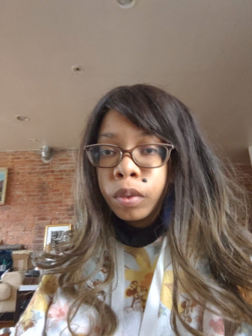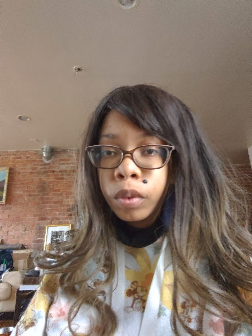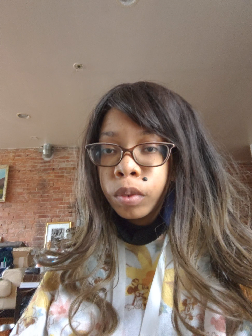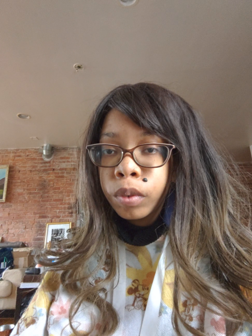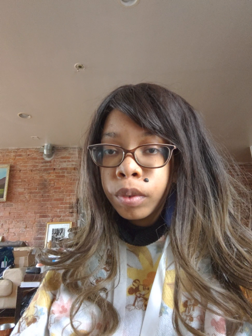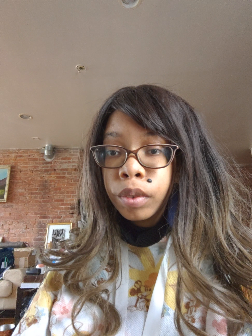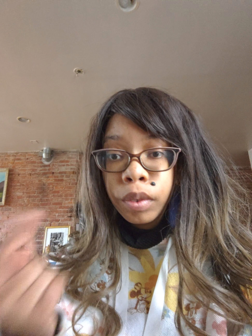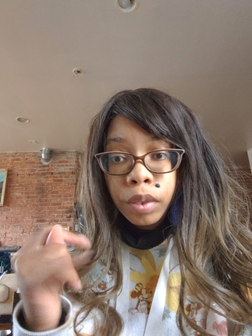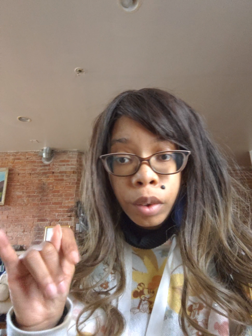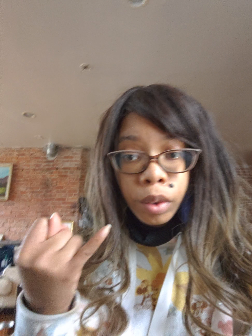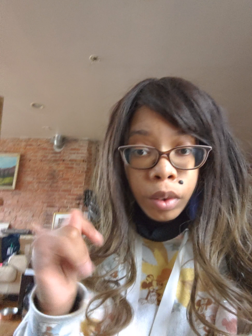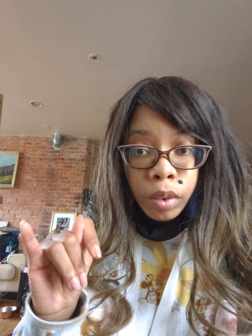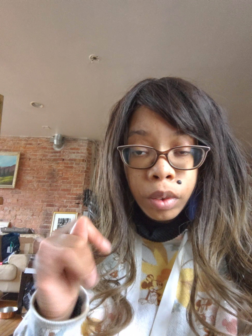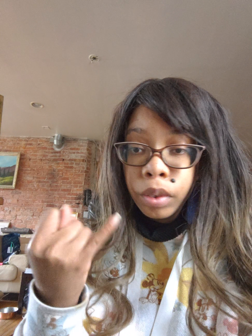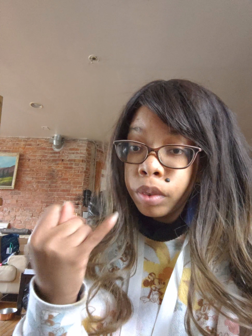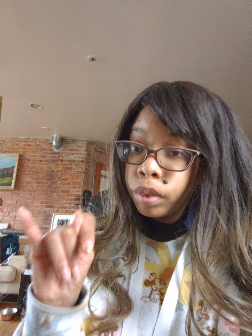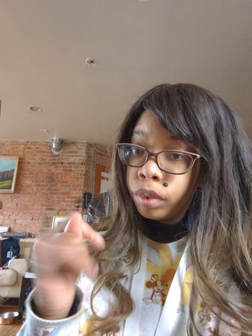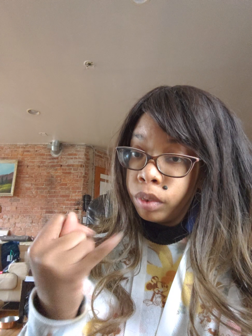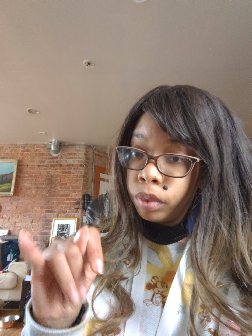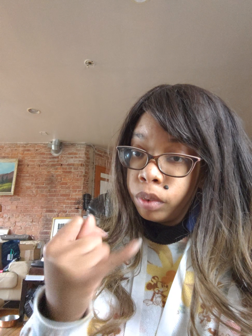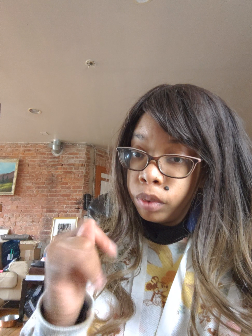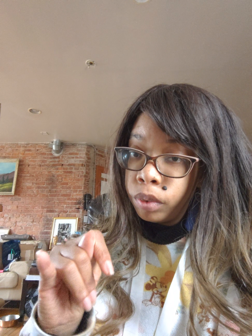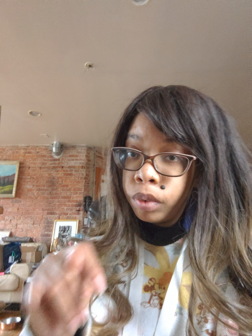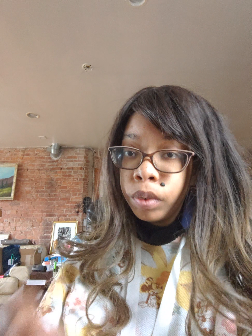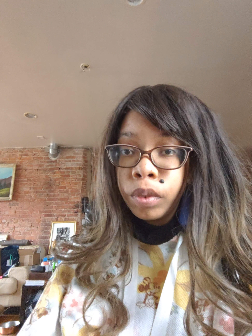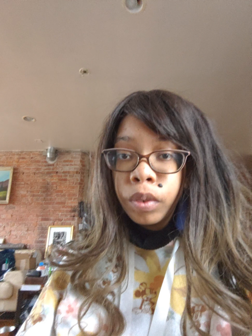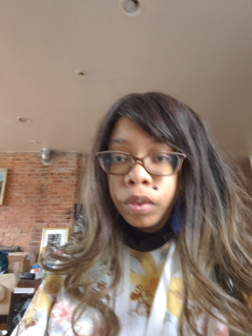toy